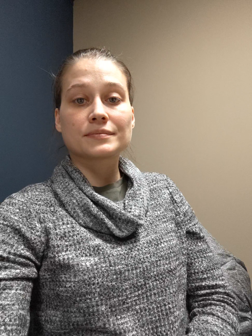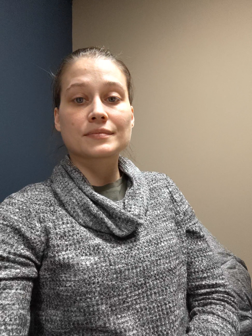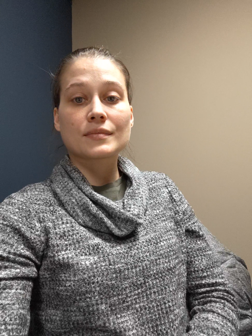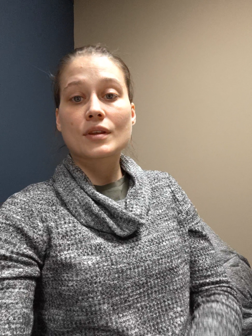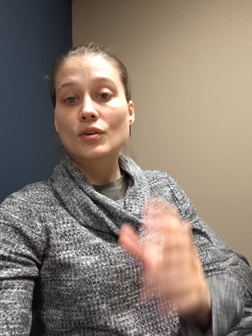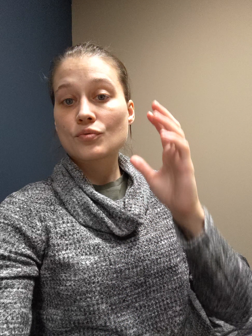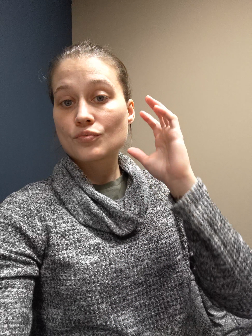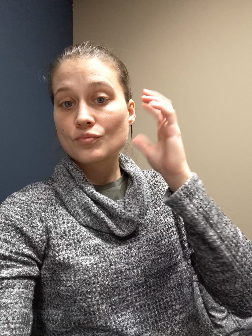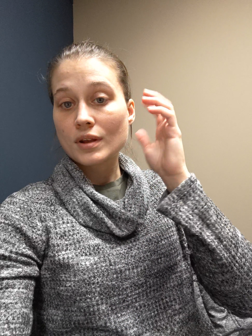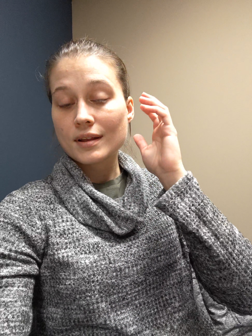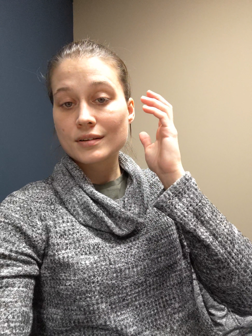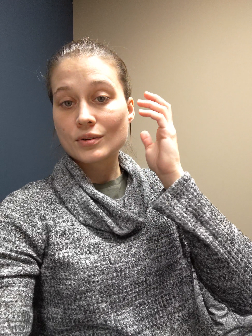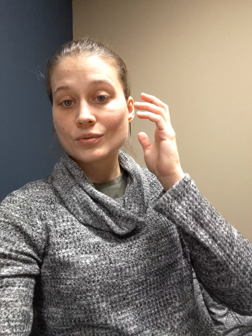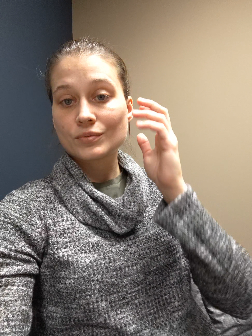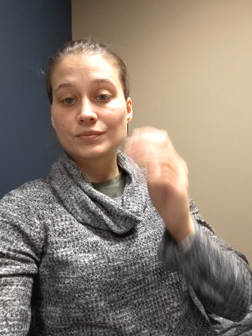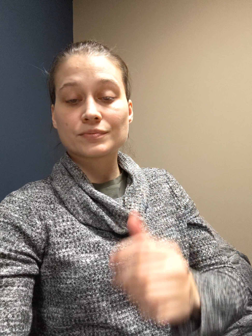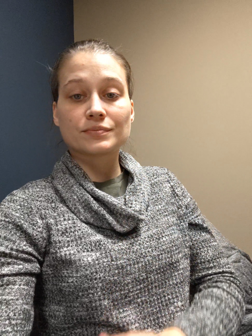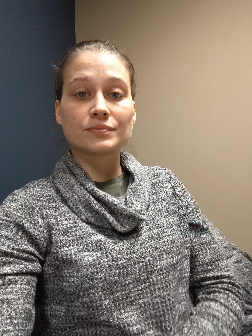radio